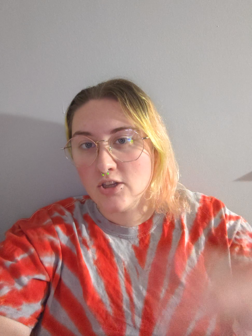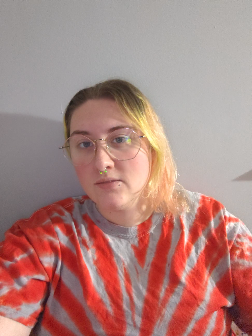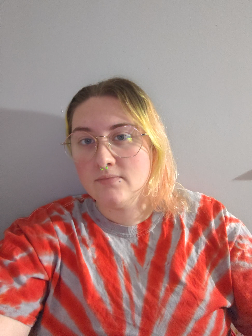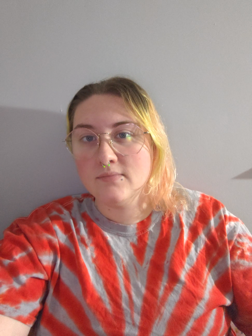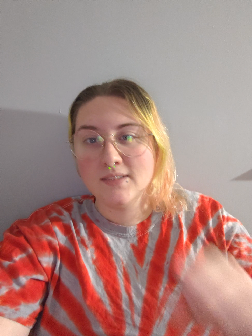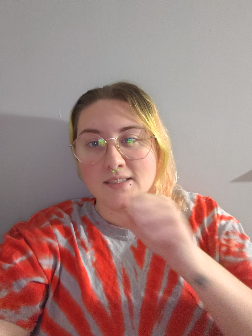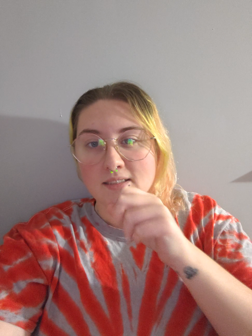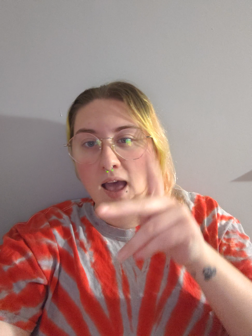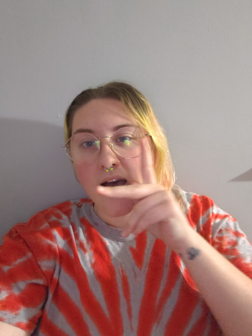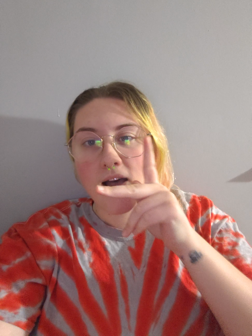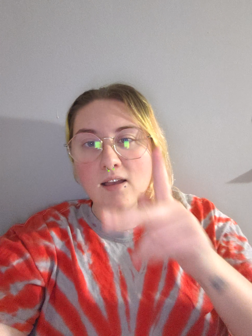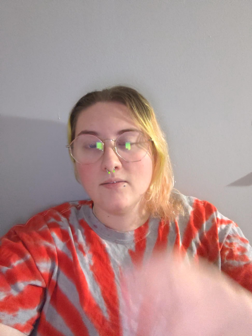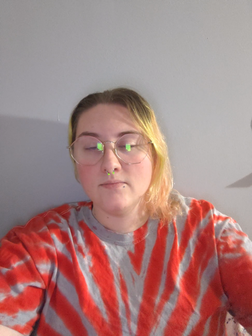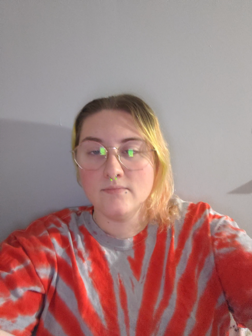snack